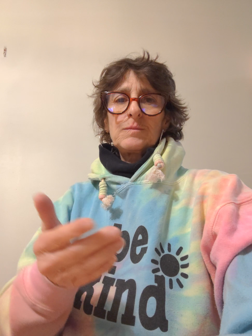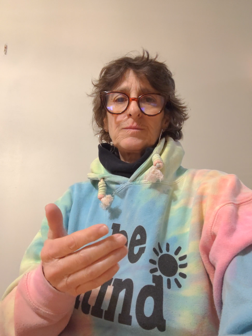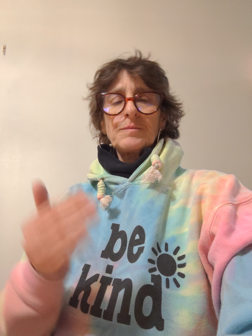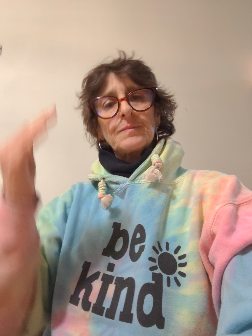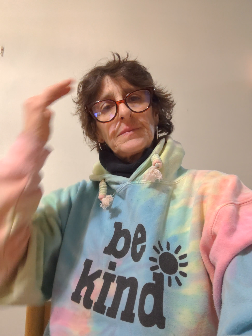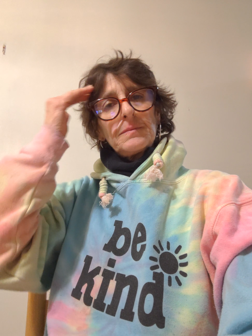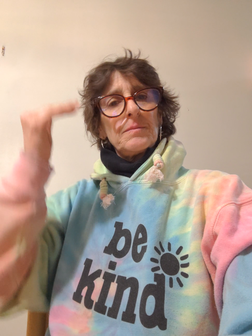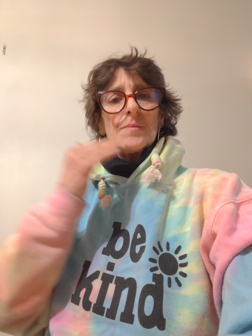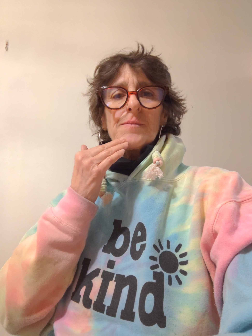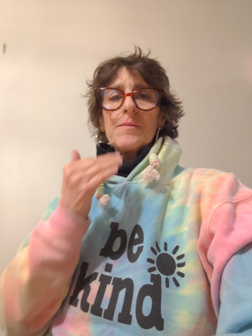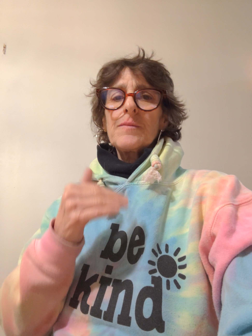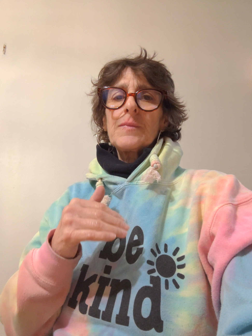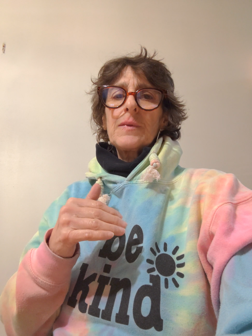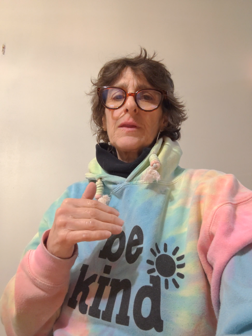head